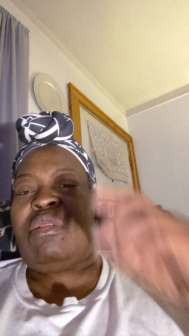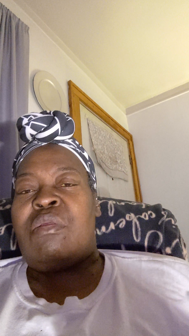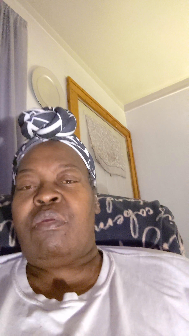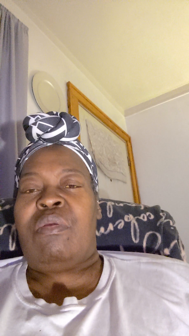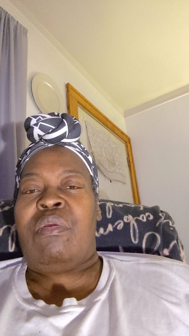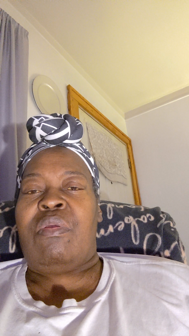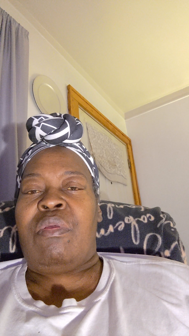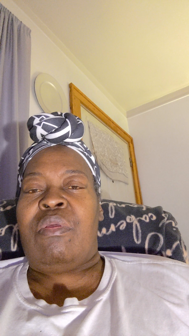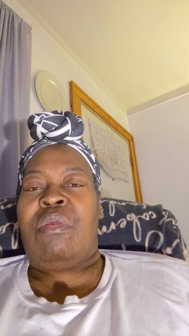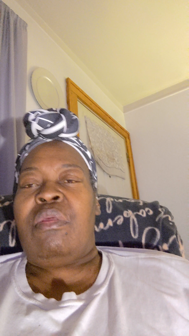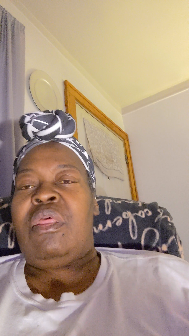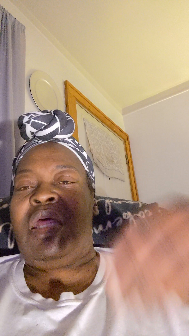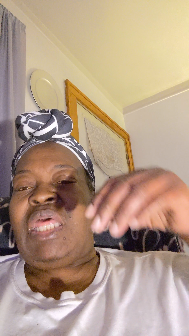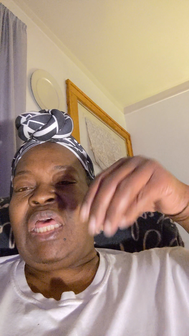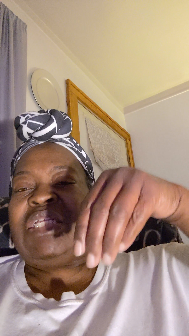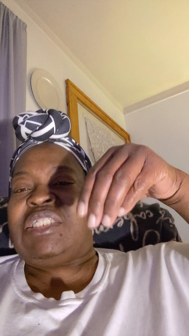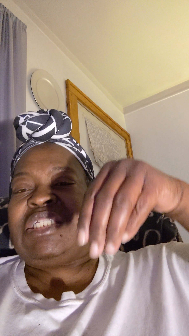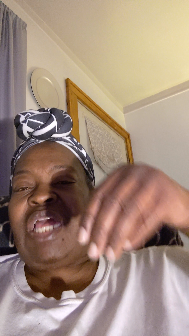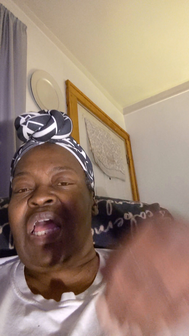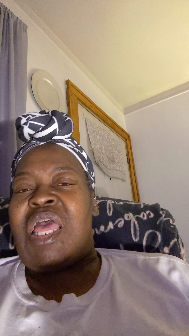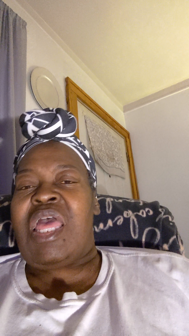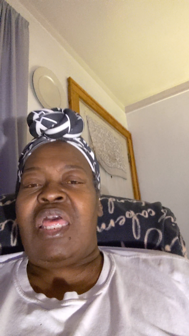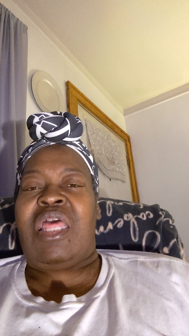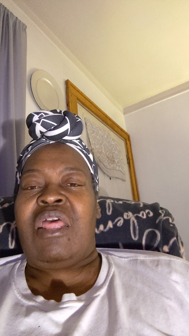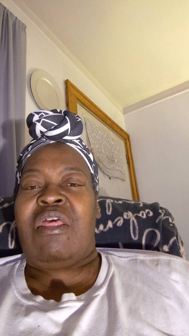inside